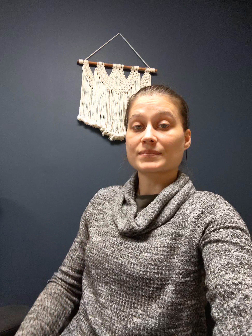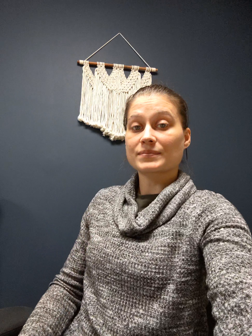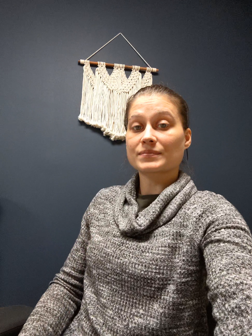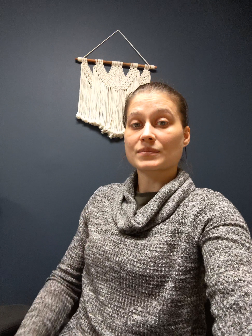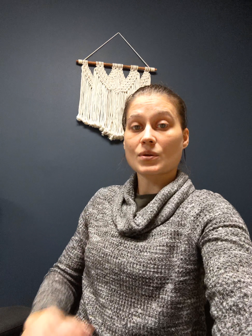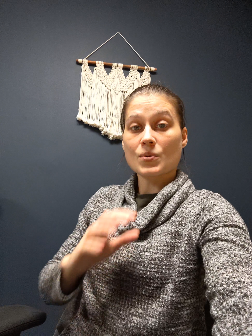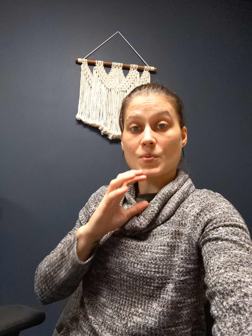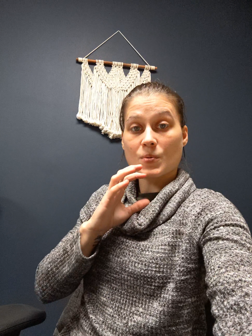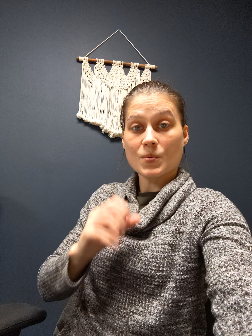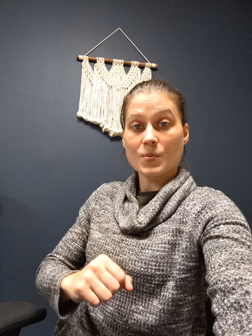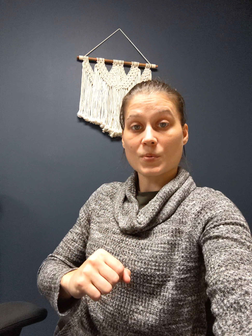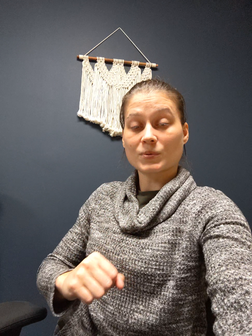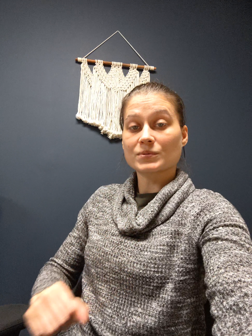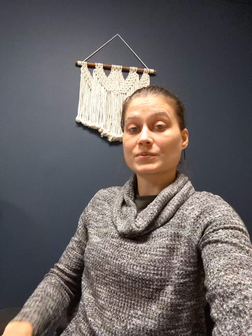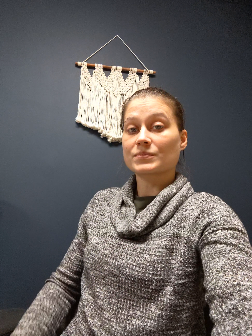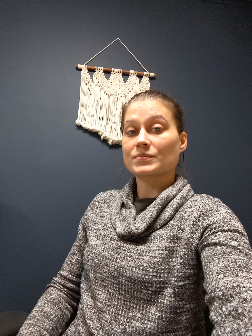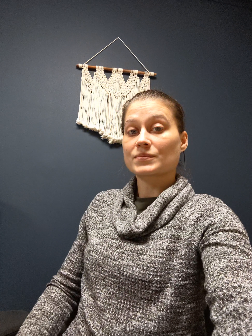old